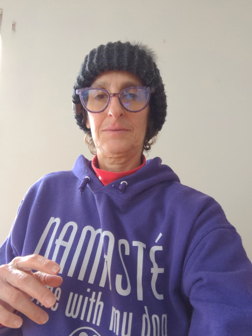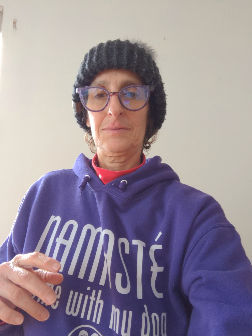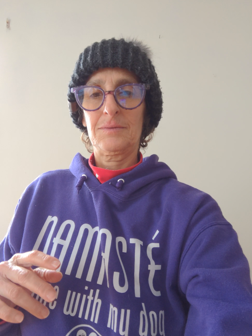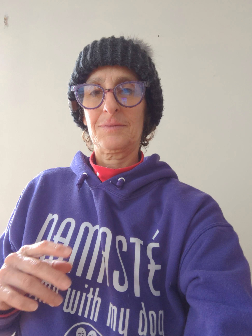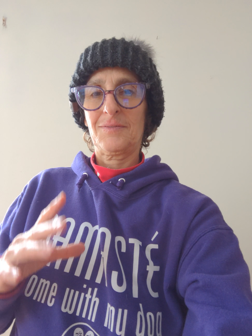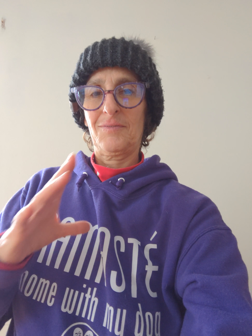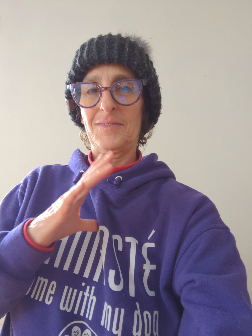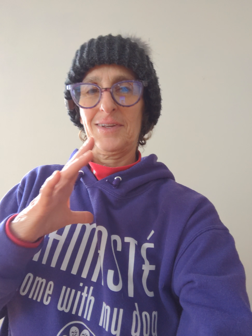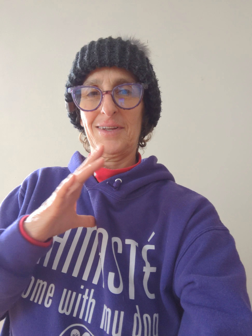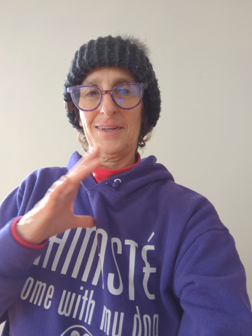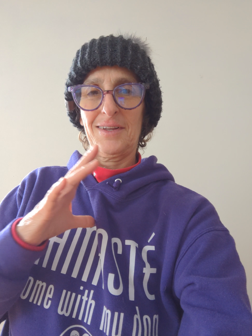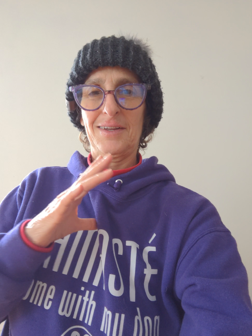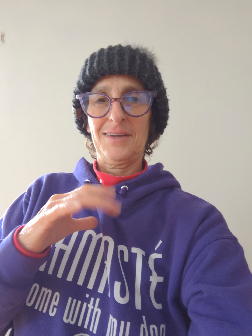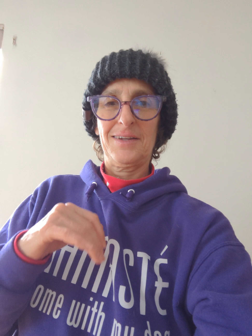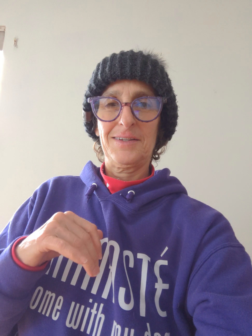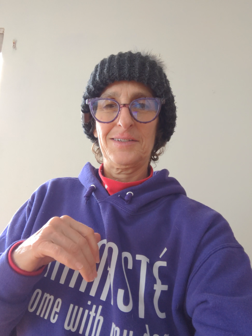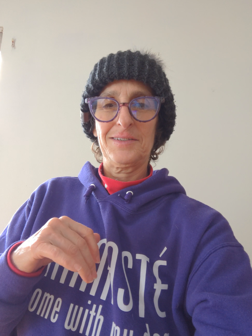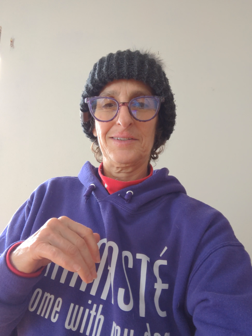fine